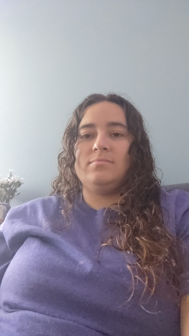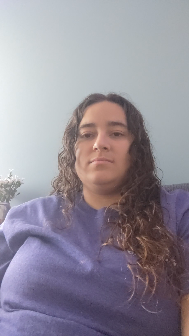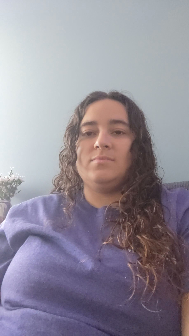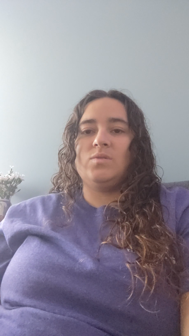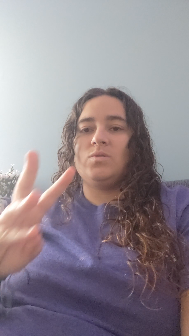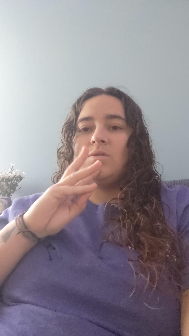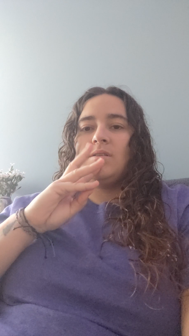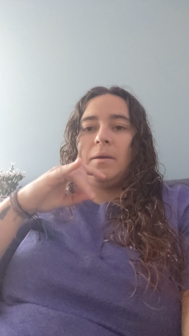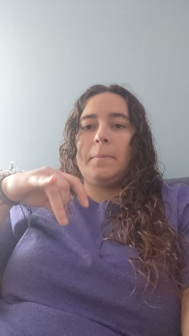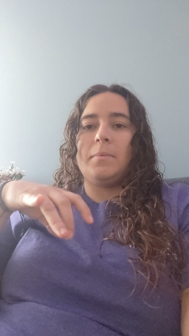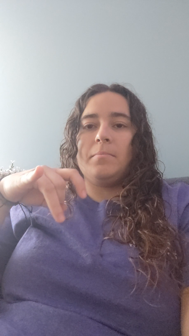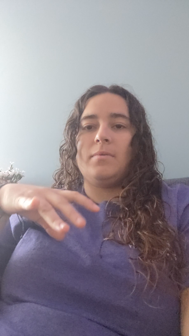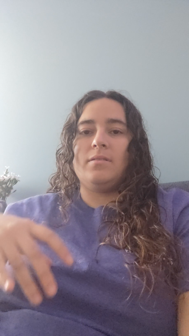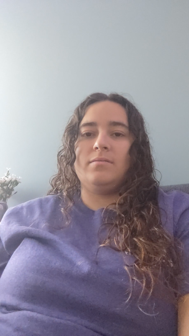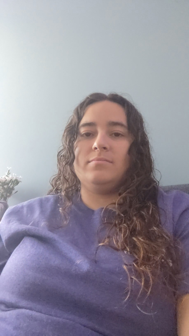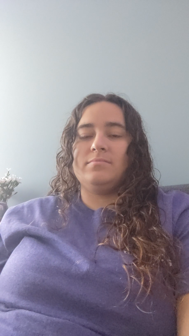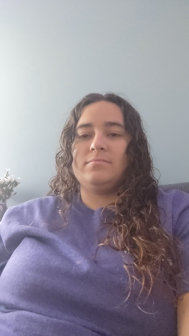melon